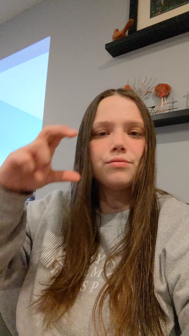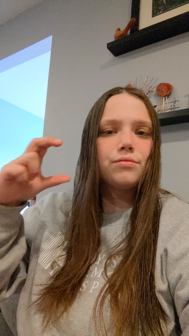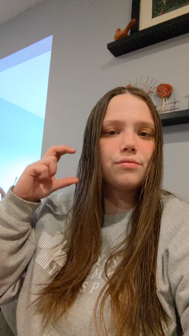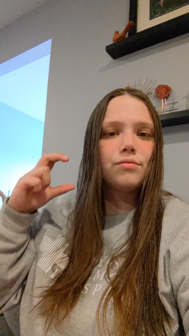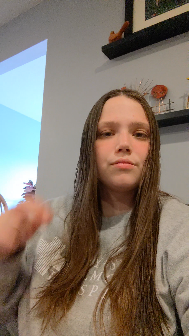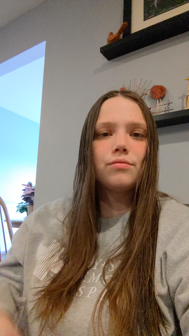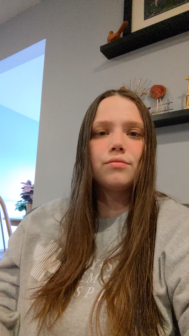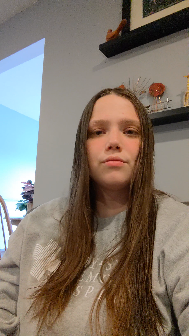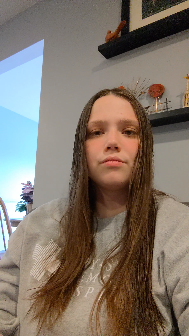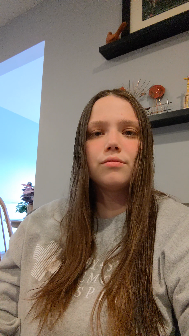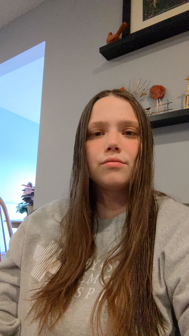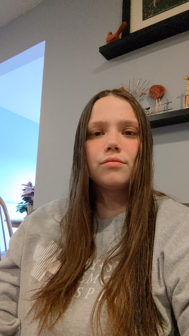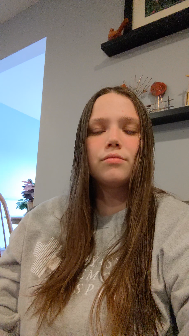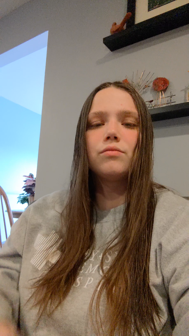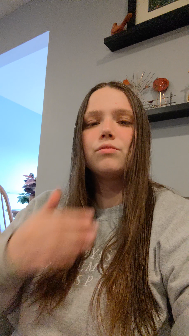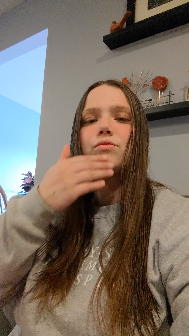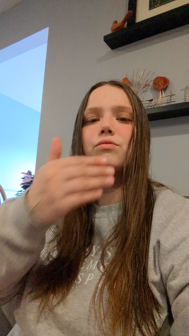good